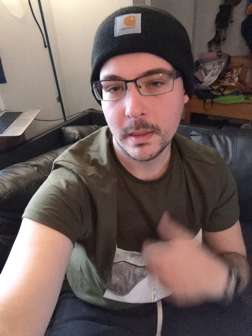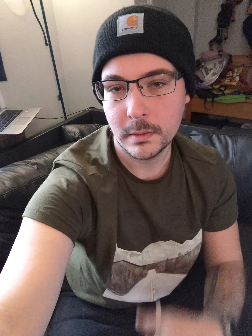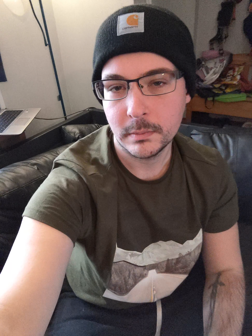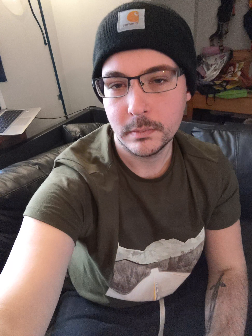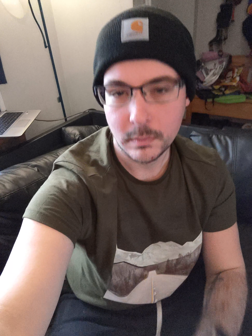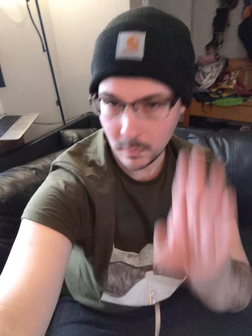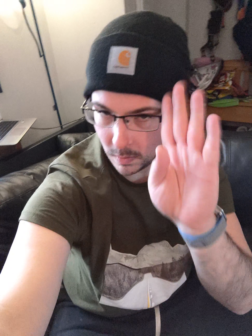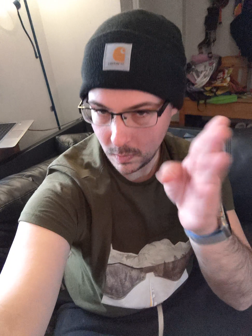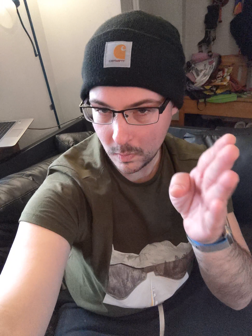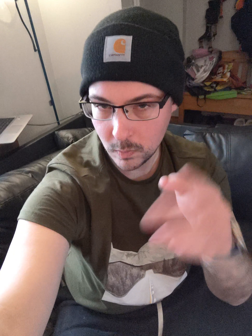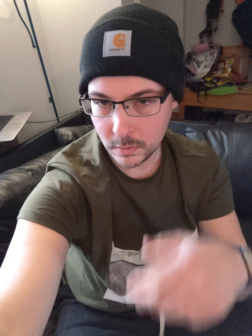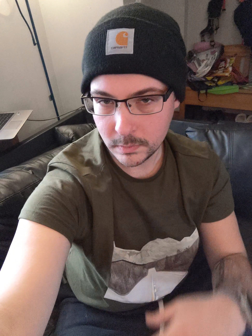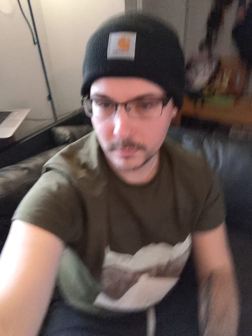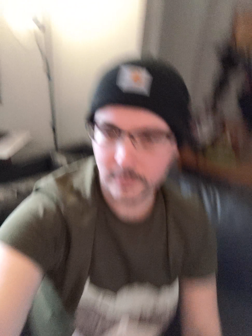hello